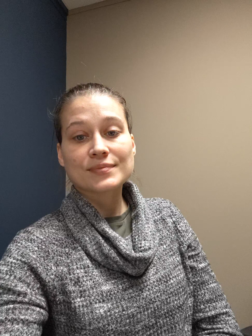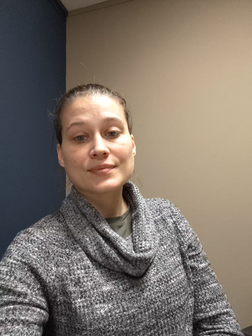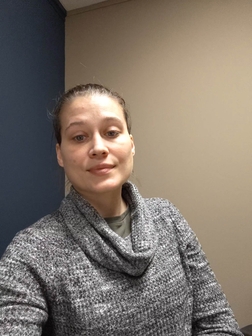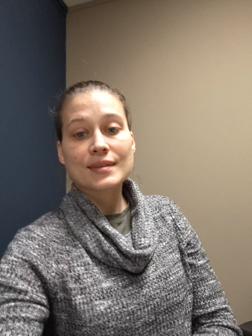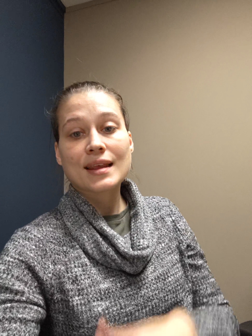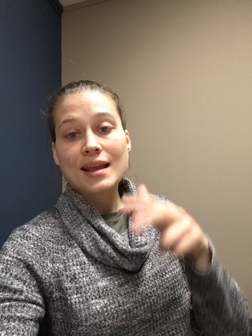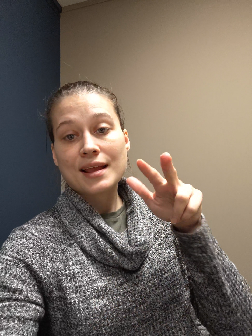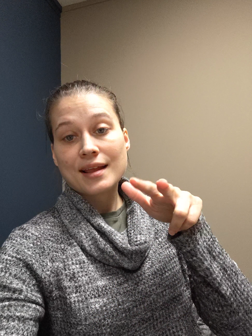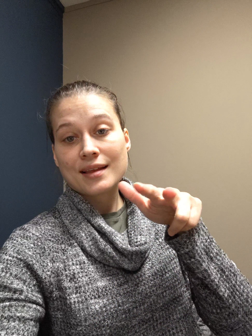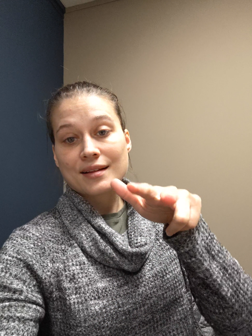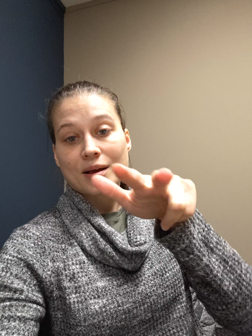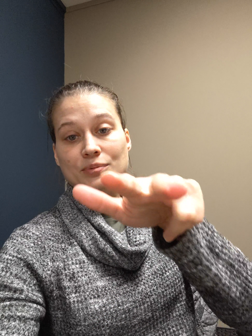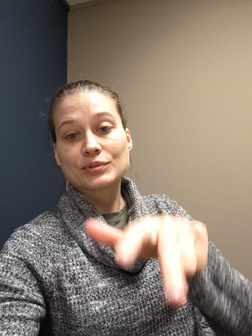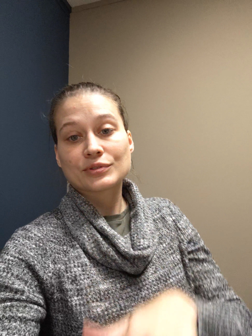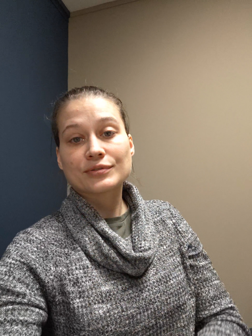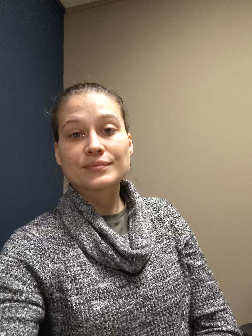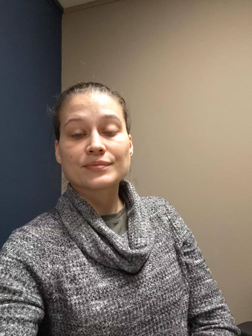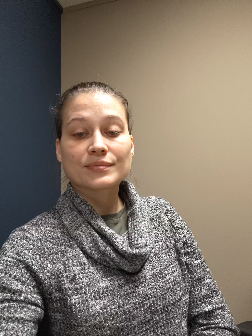helicopter